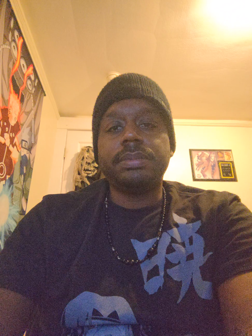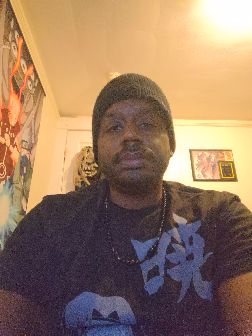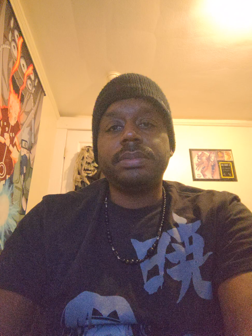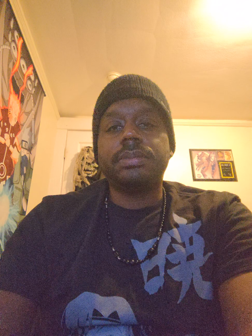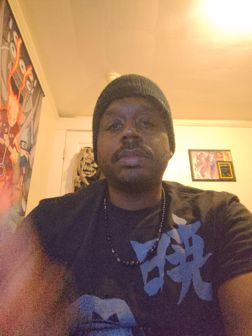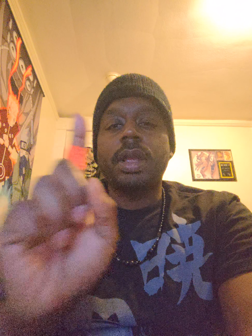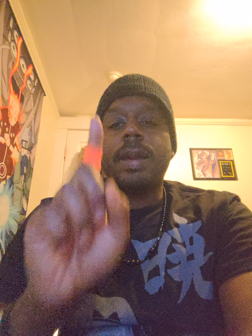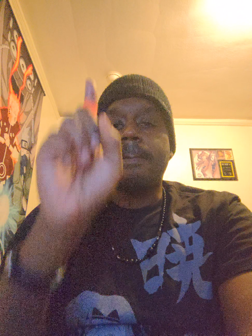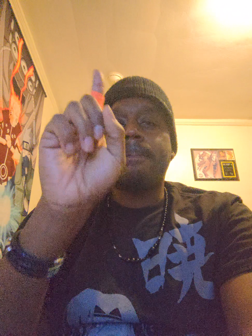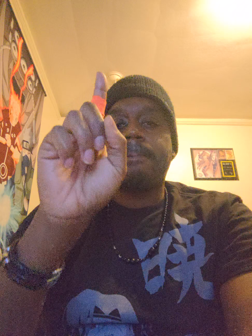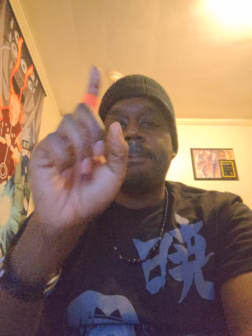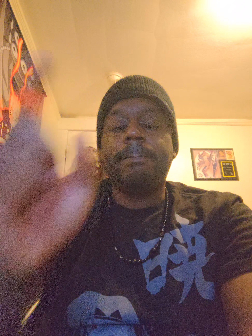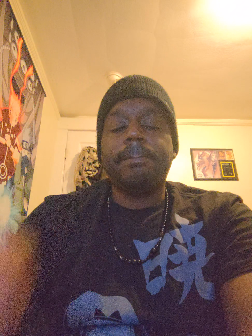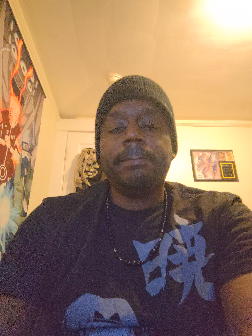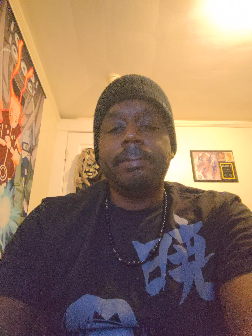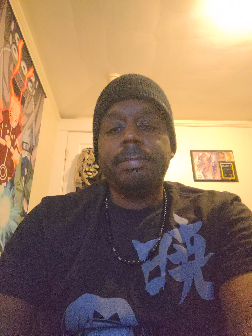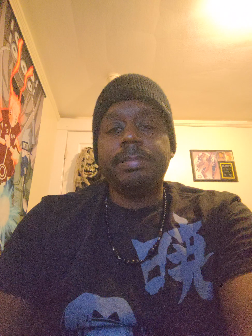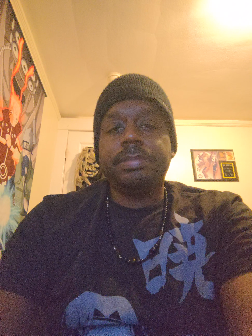up